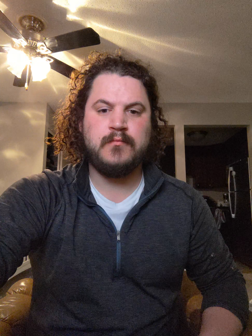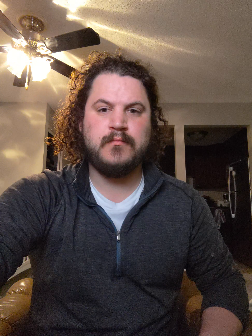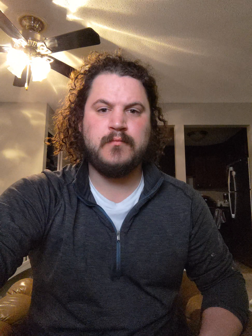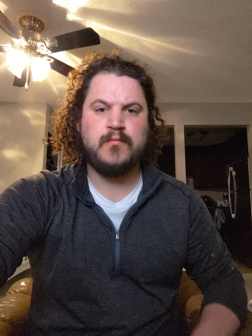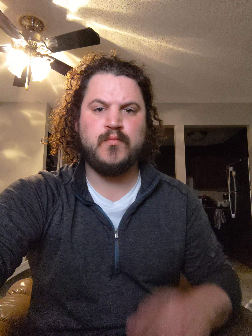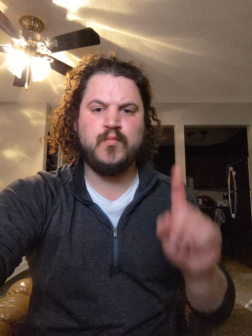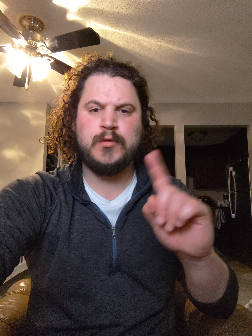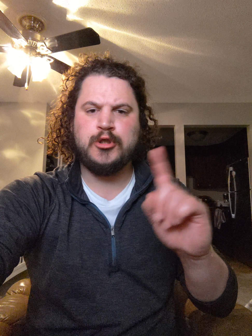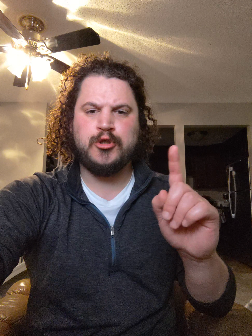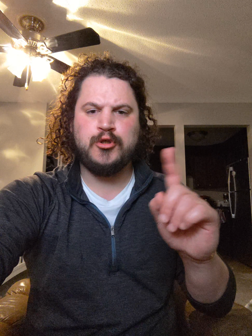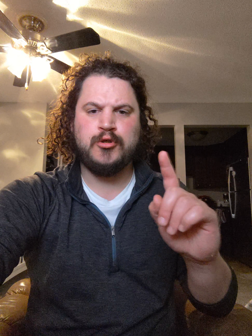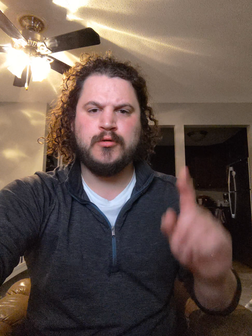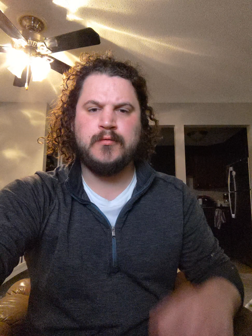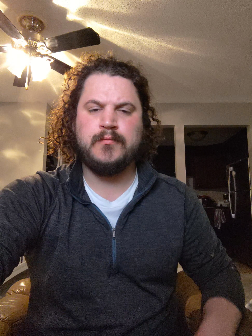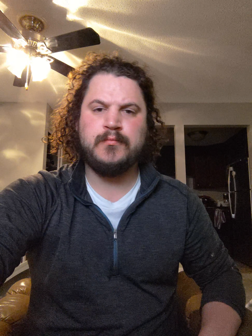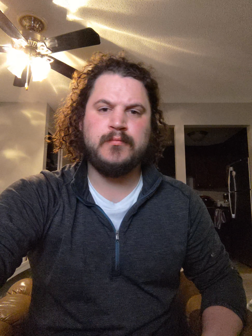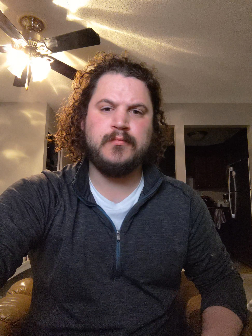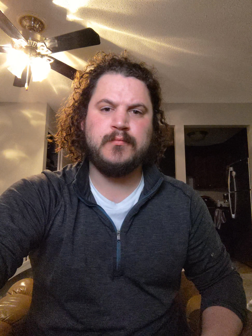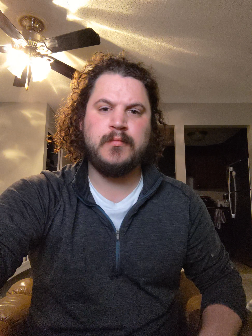where